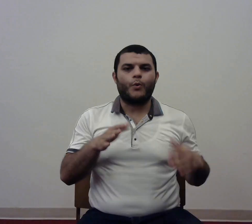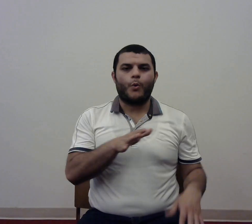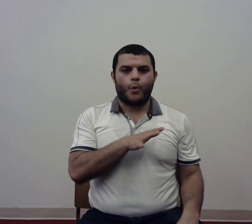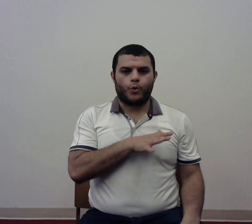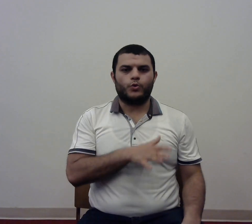olmaq